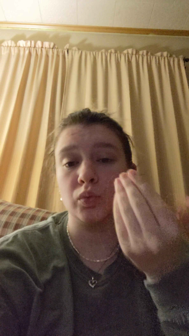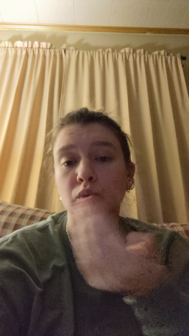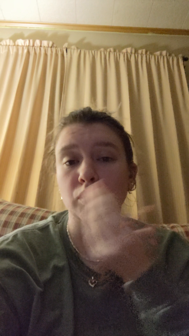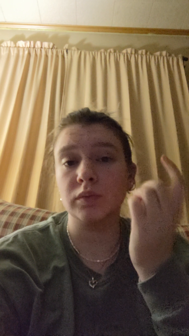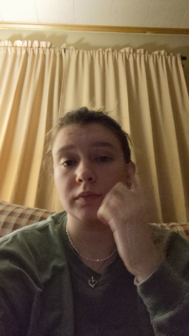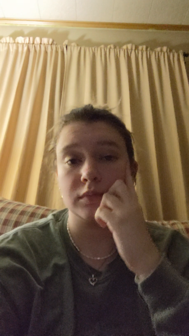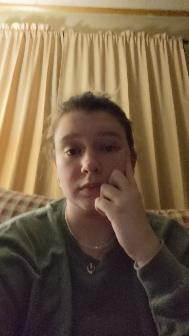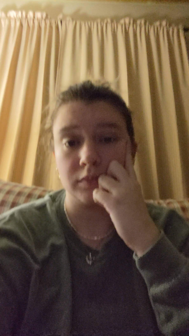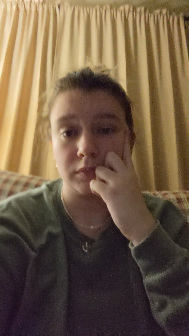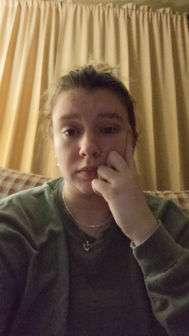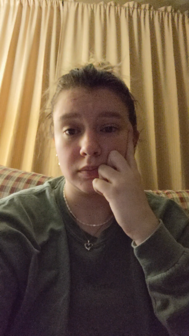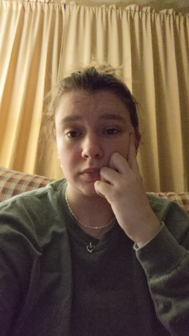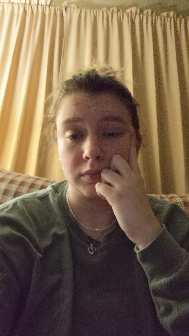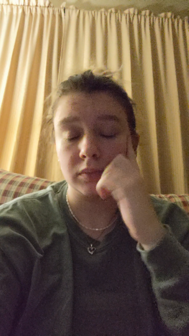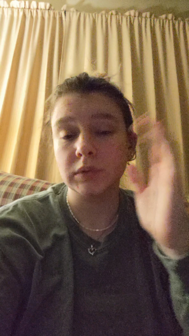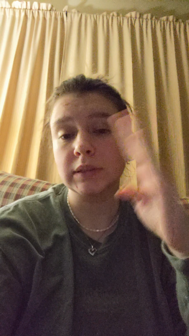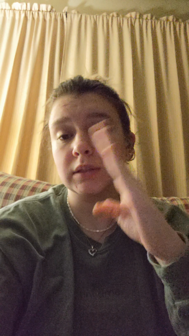downtown